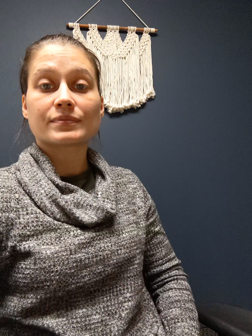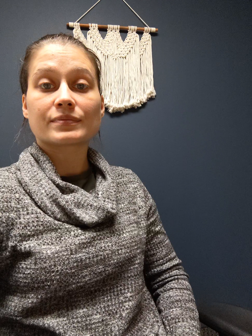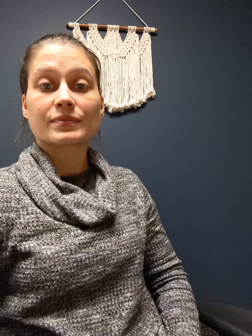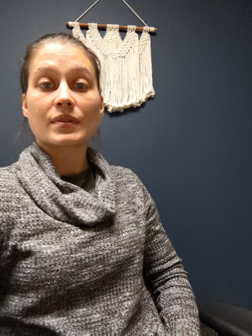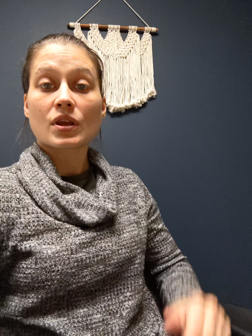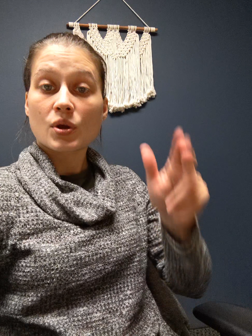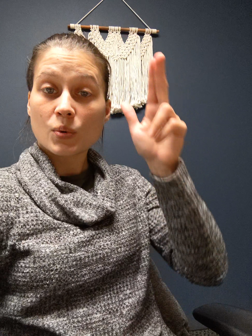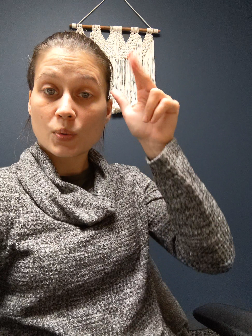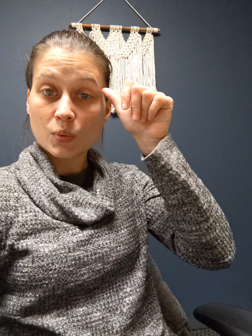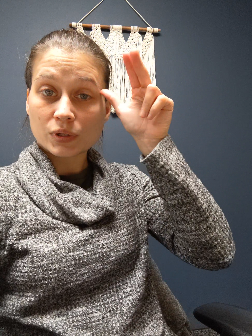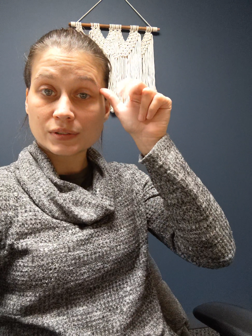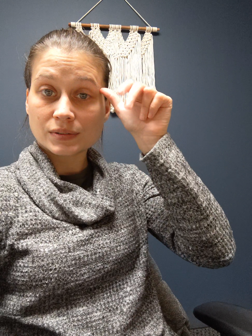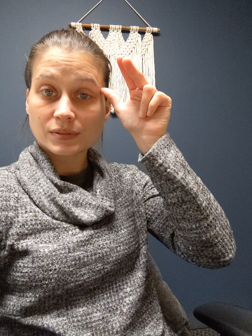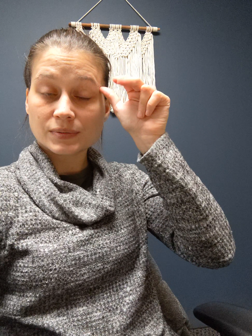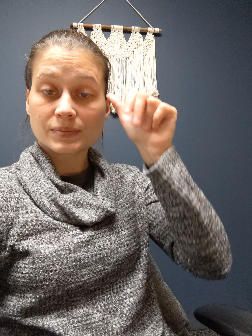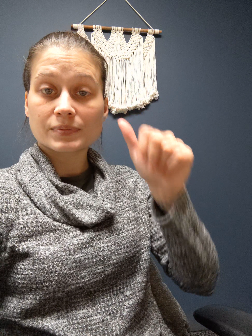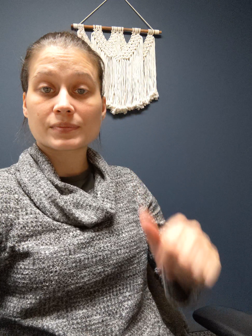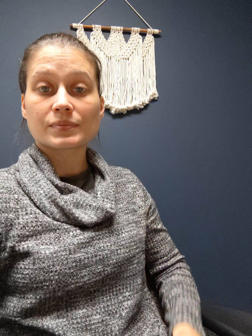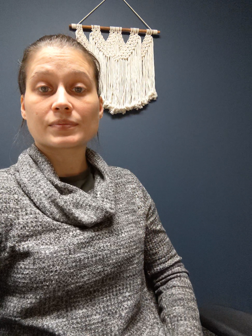horse